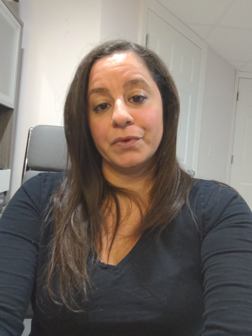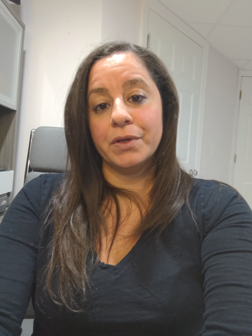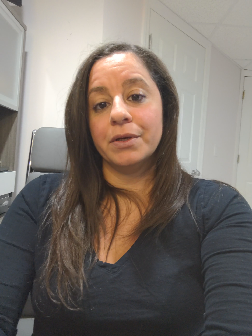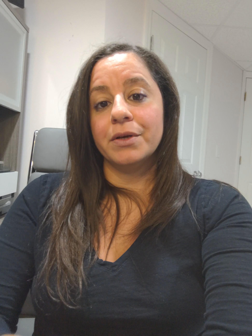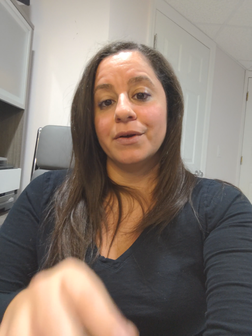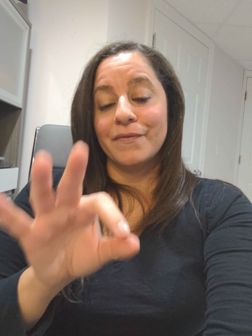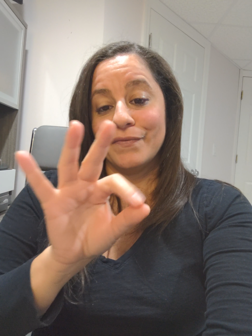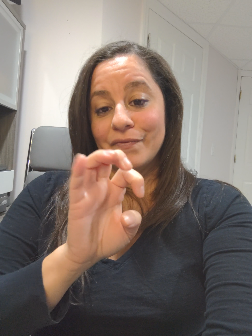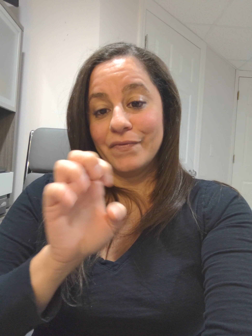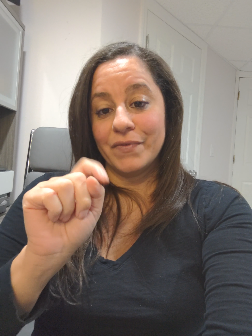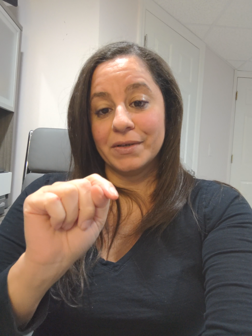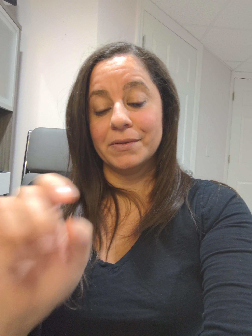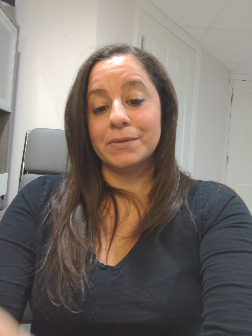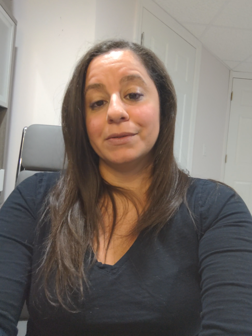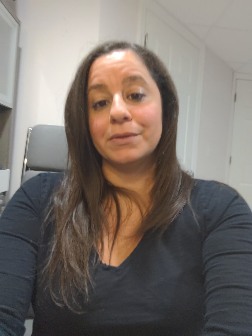feet